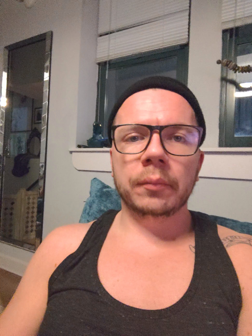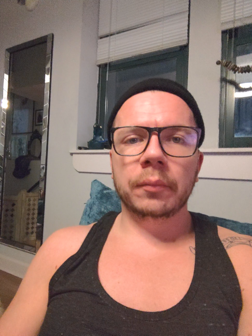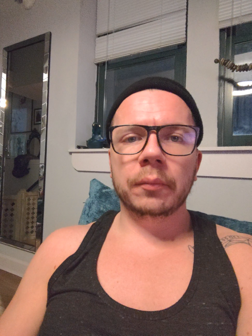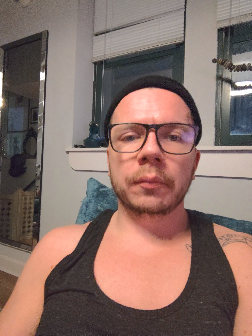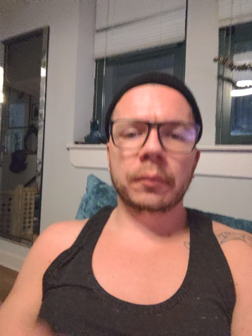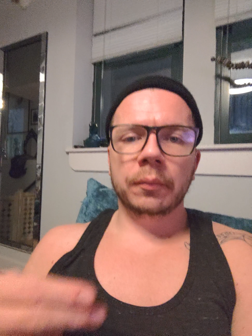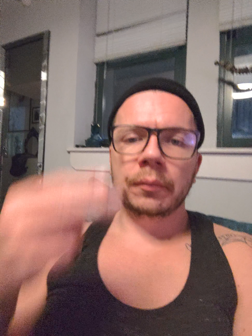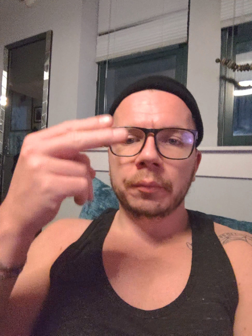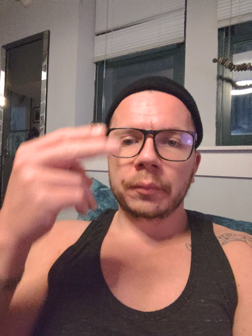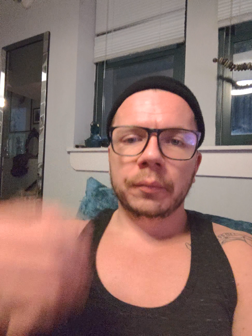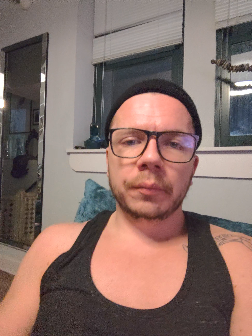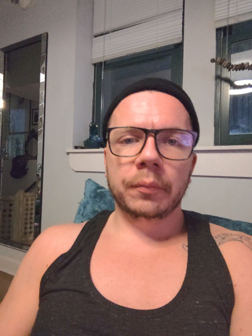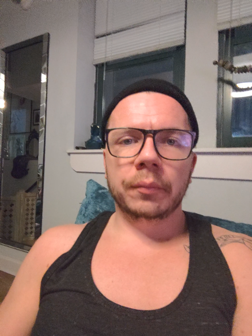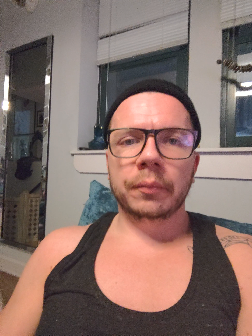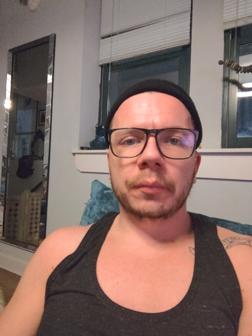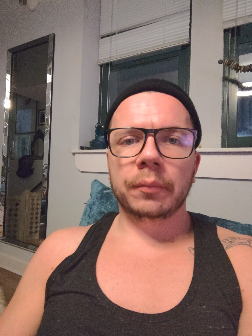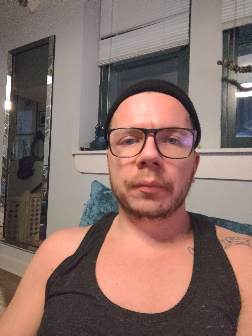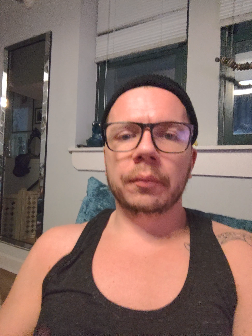high